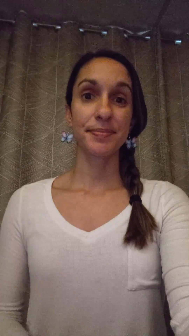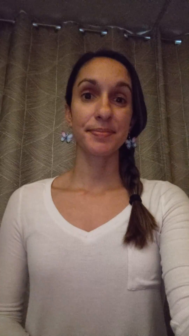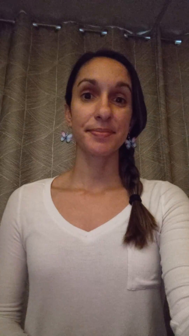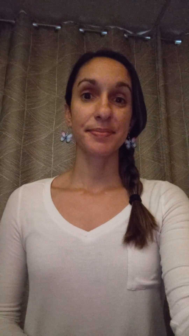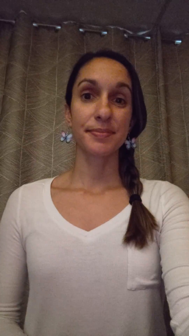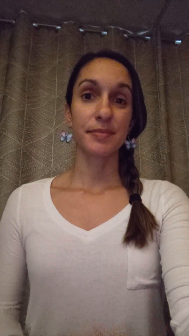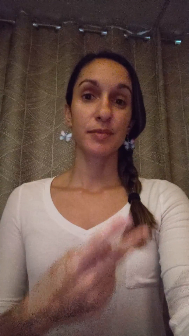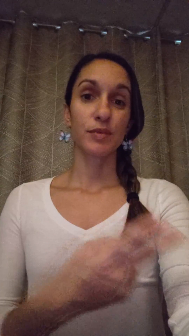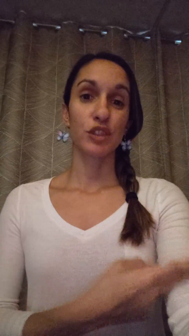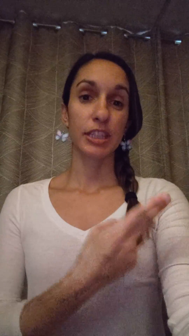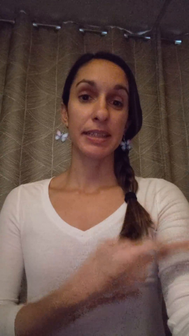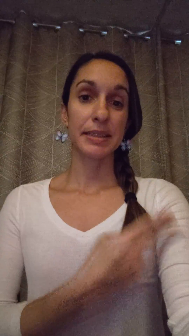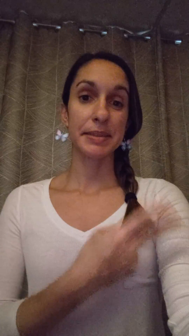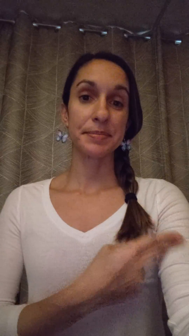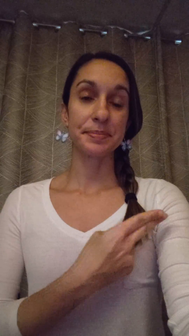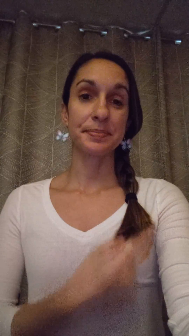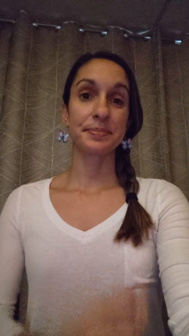sheep